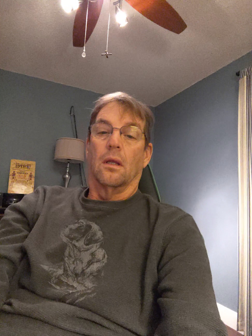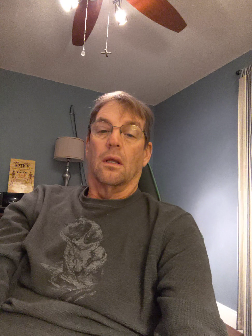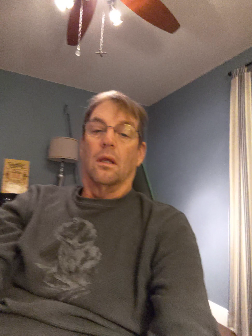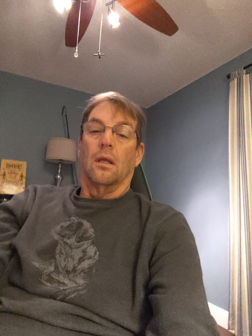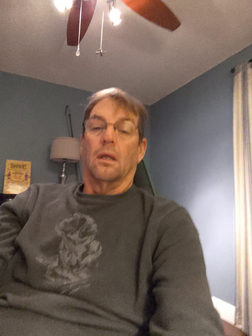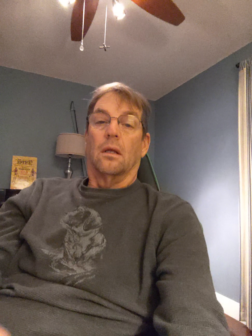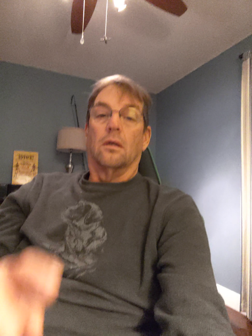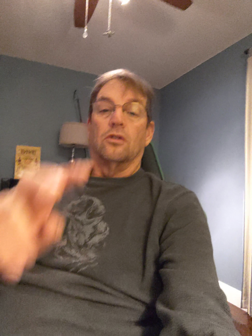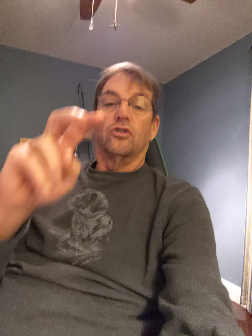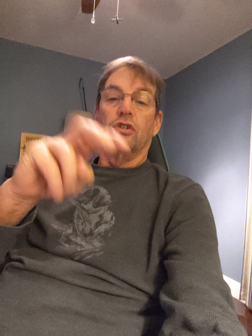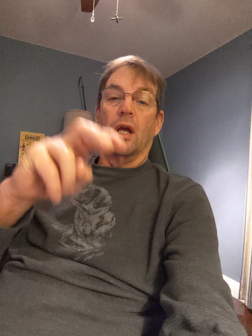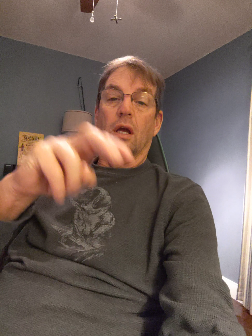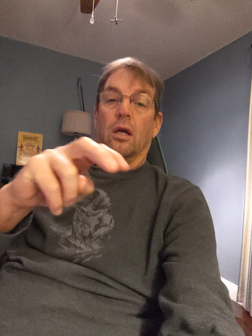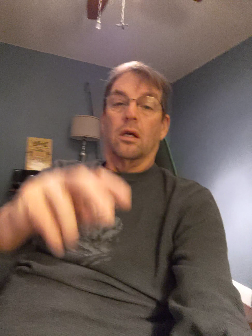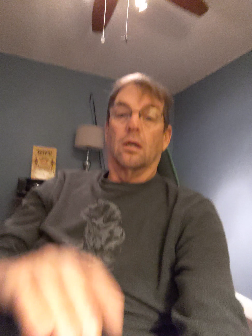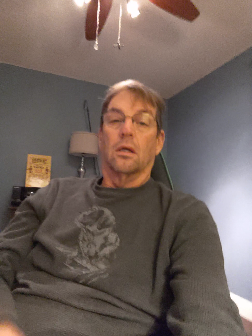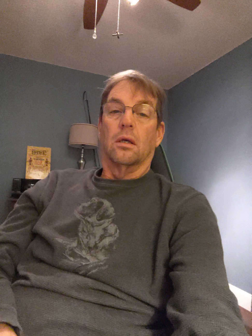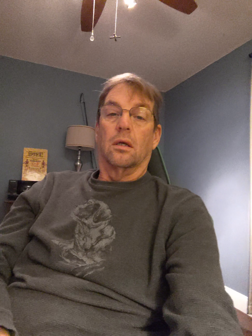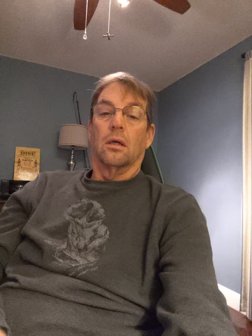chair